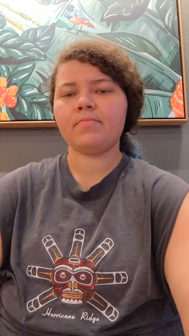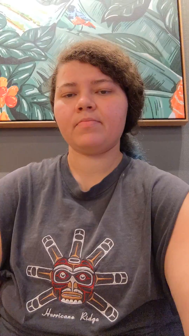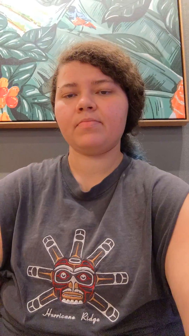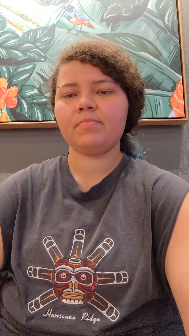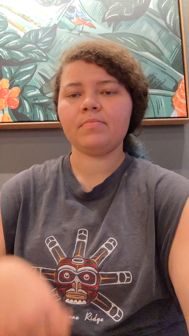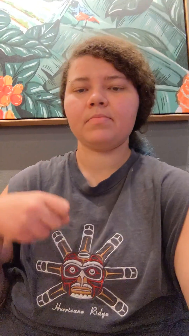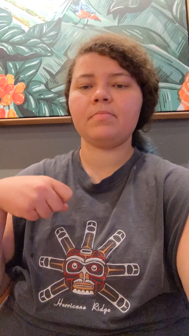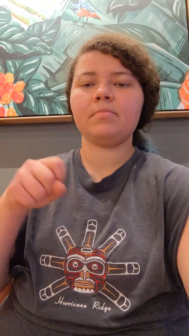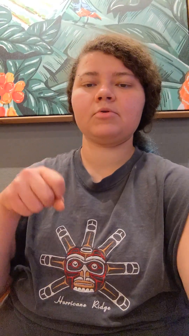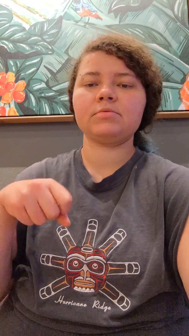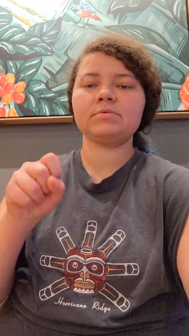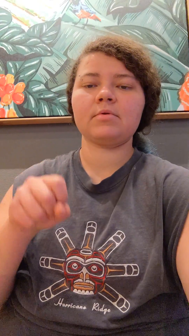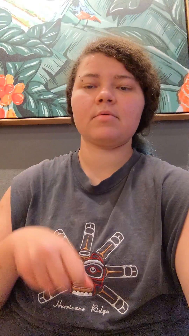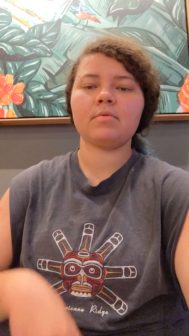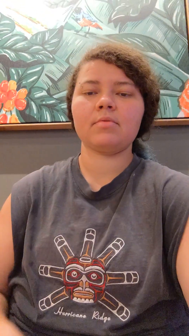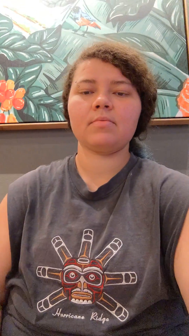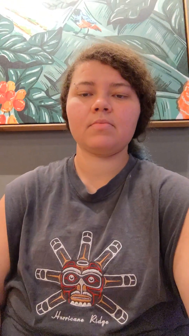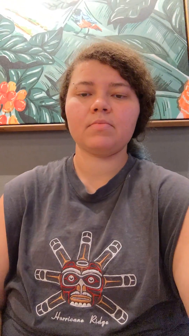motorcycle